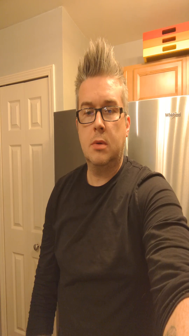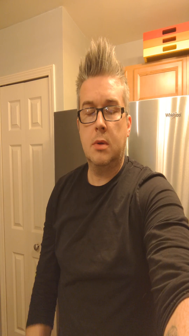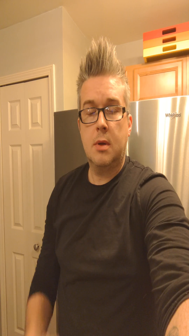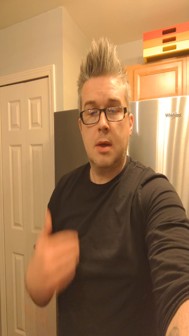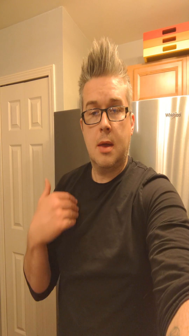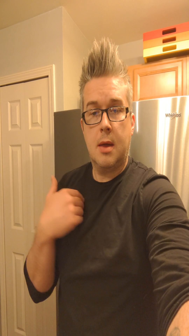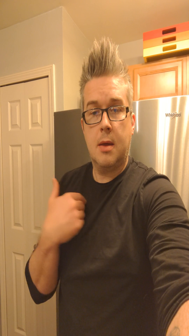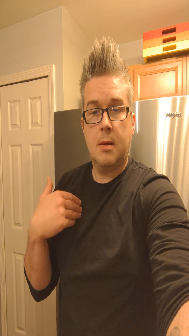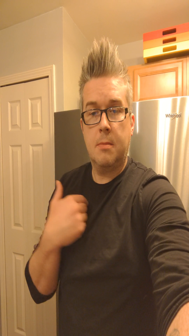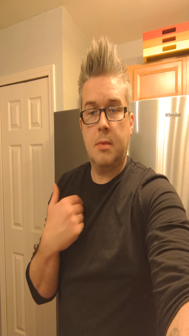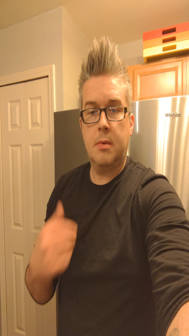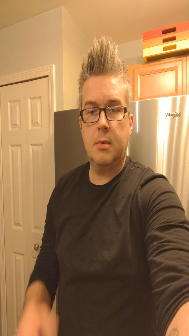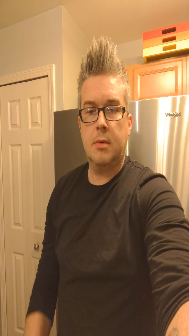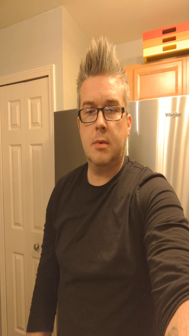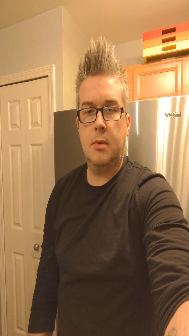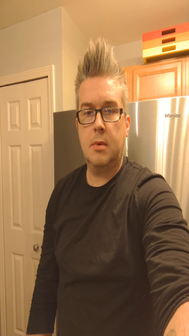animal